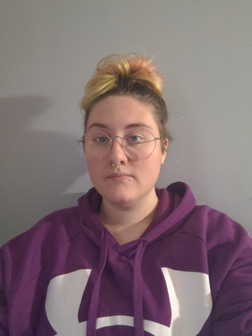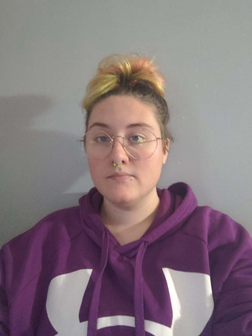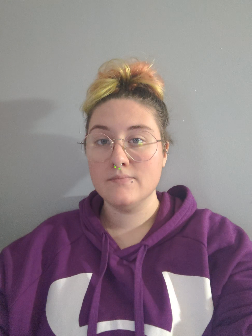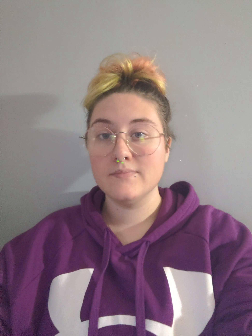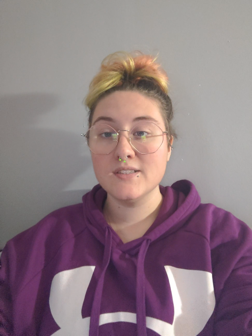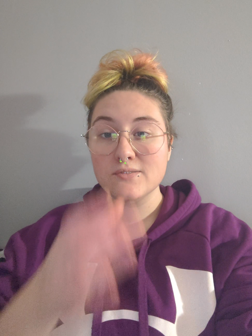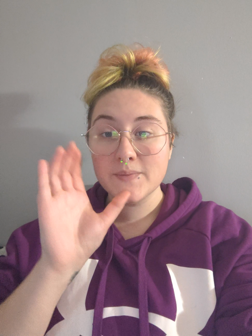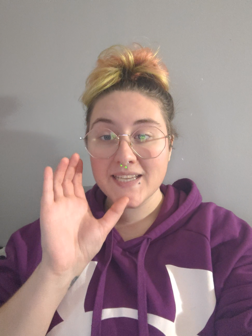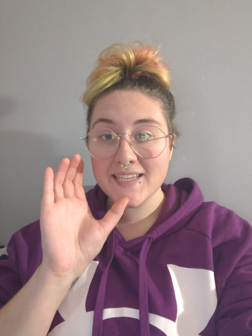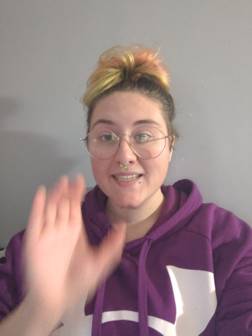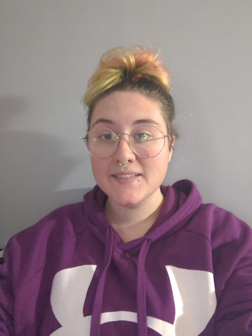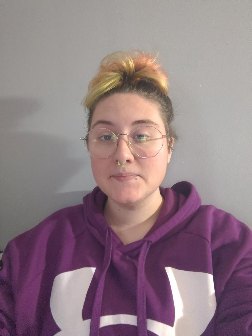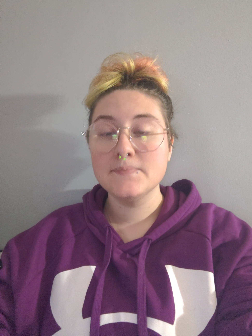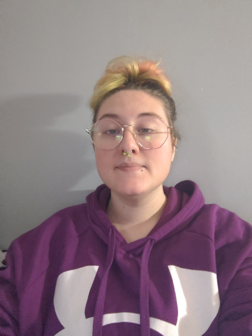drink